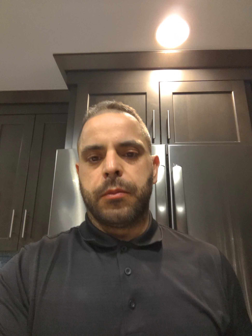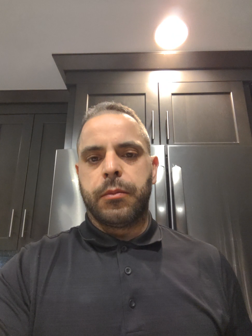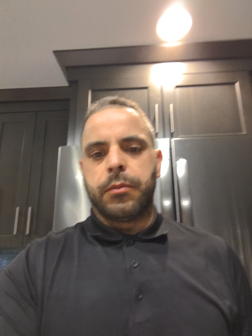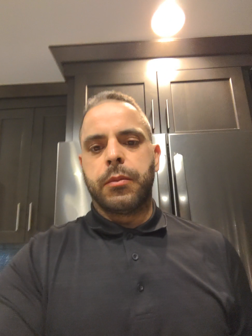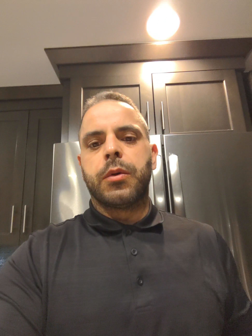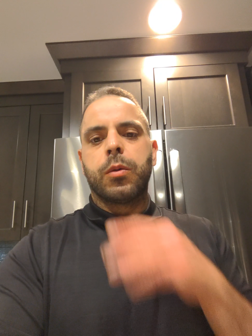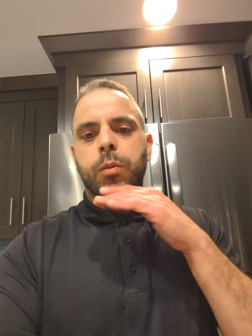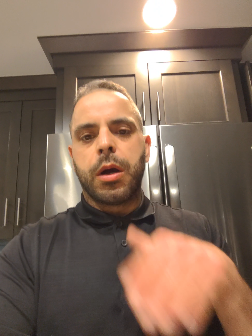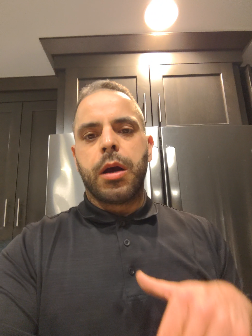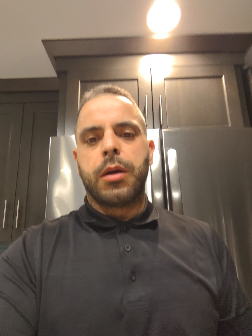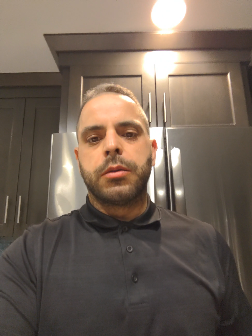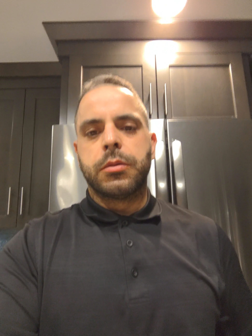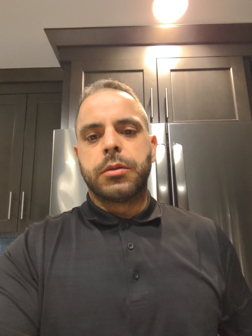quiet